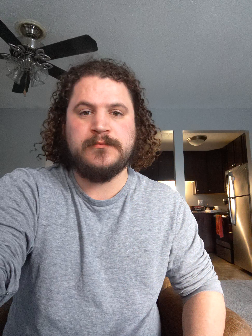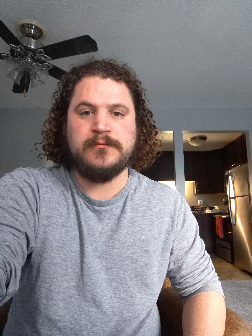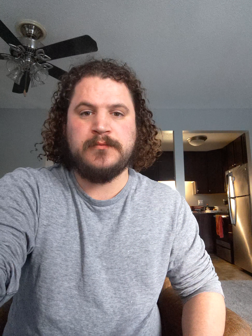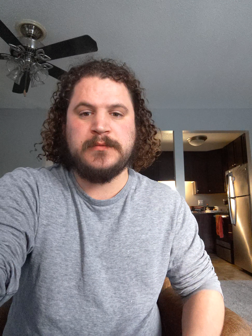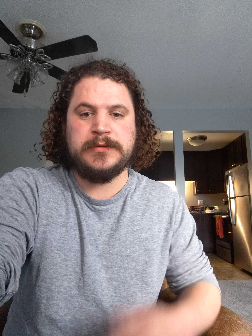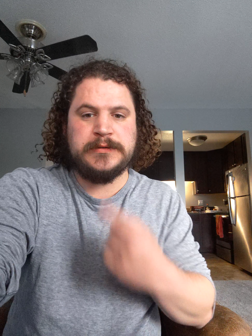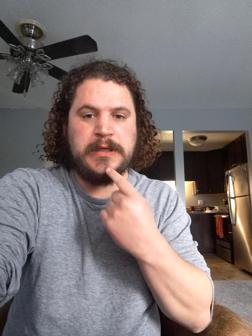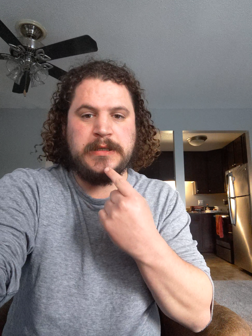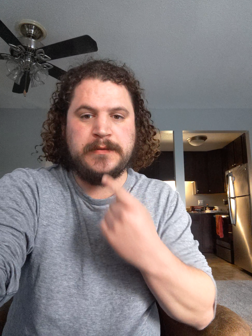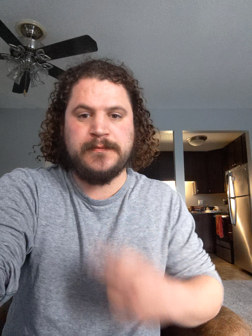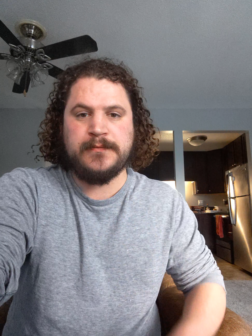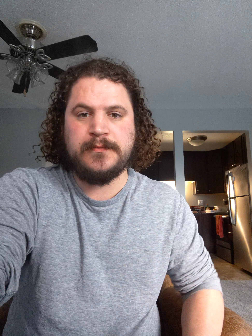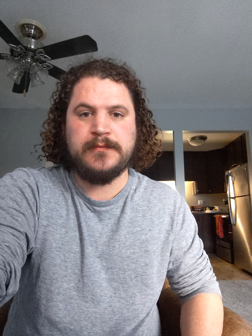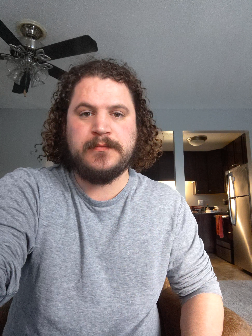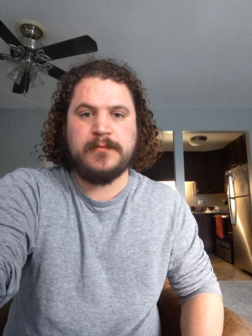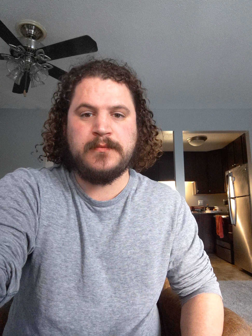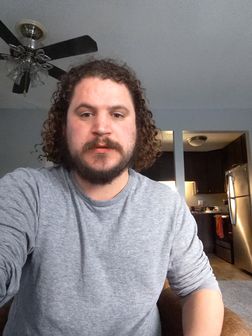say